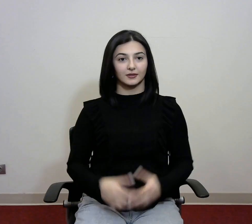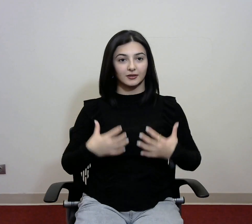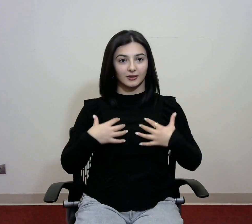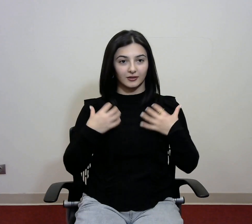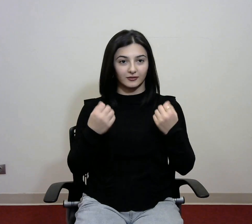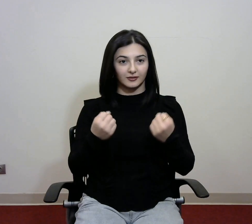sağlam